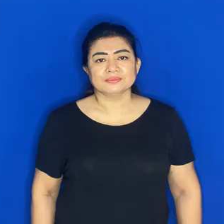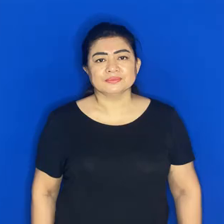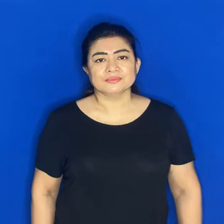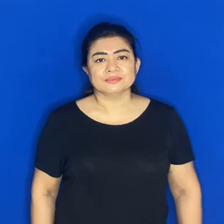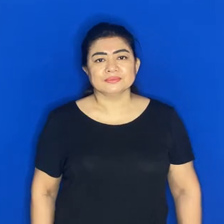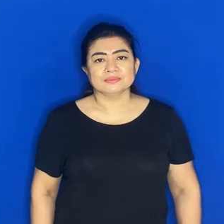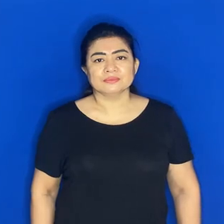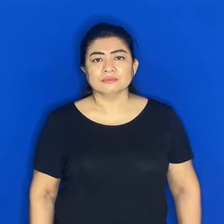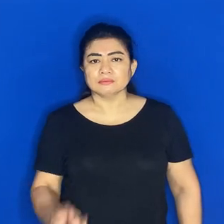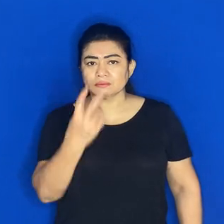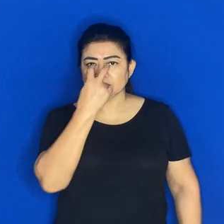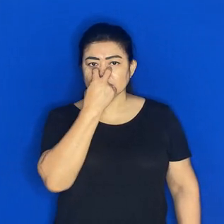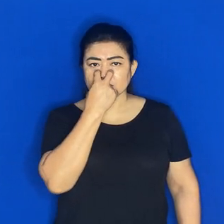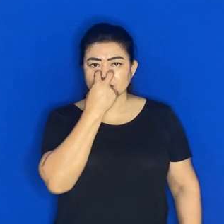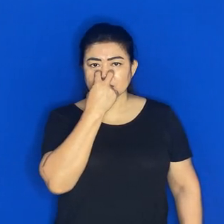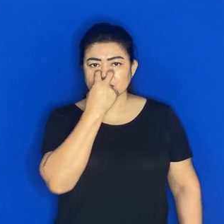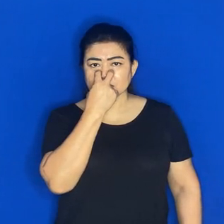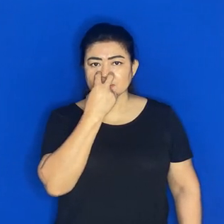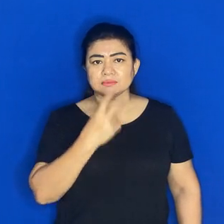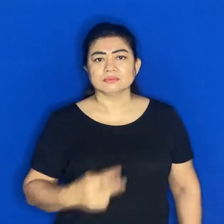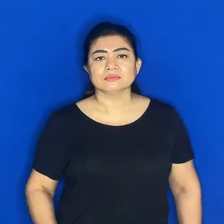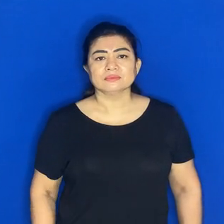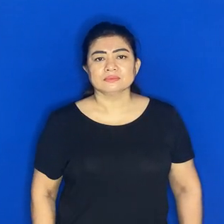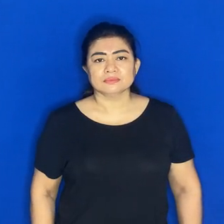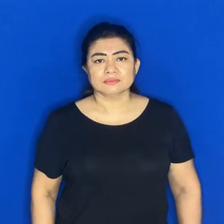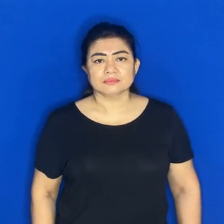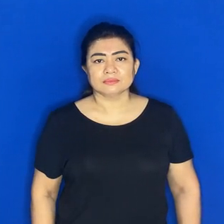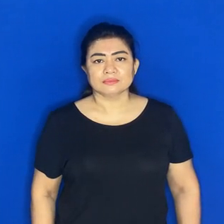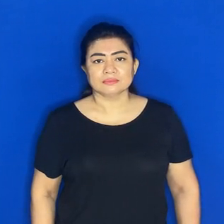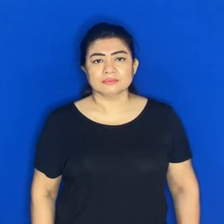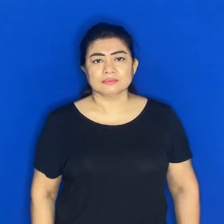blind